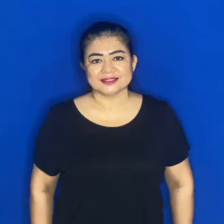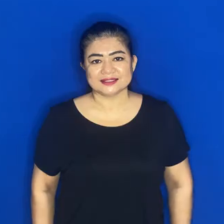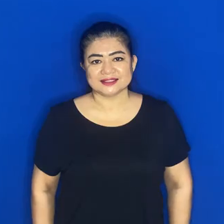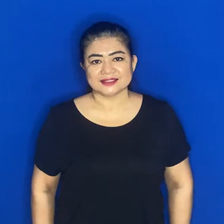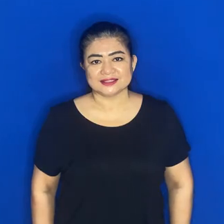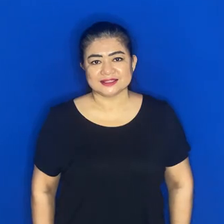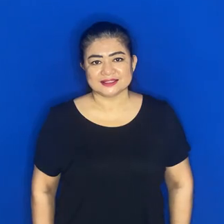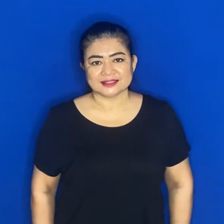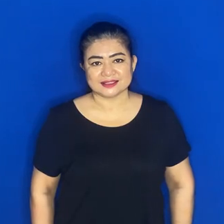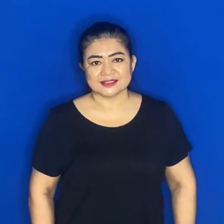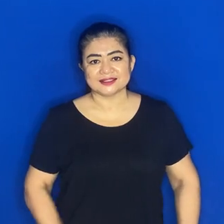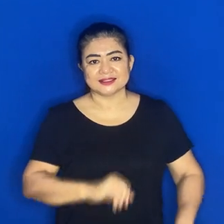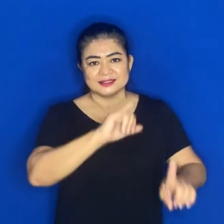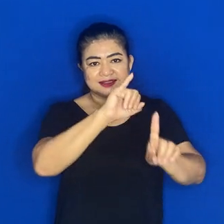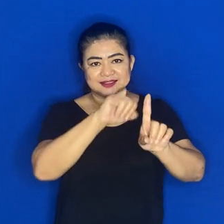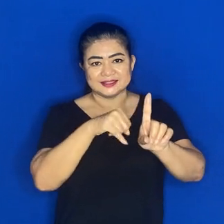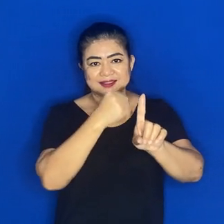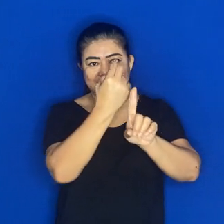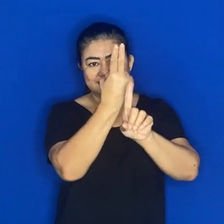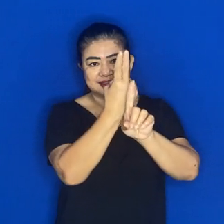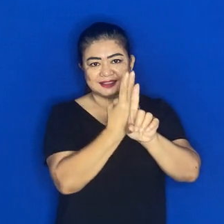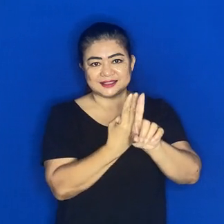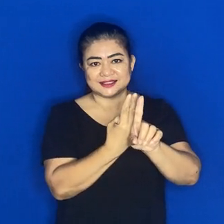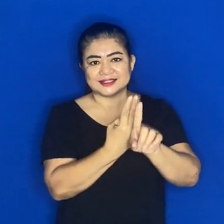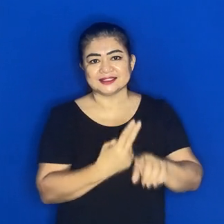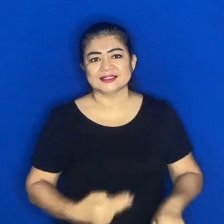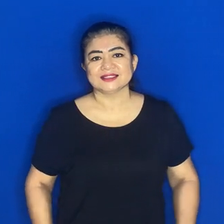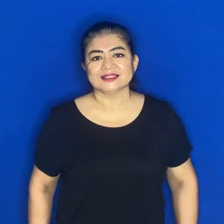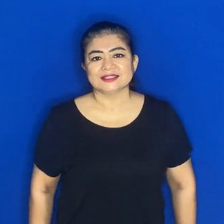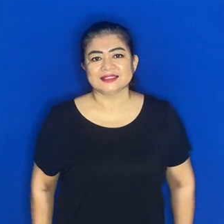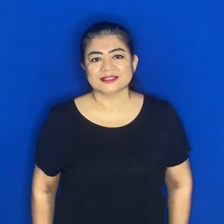june